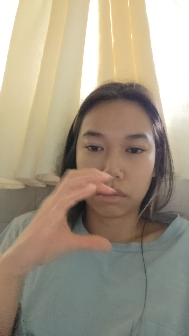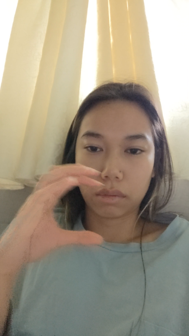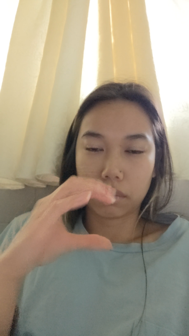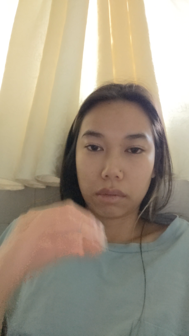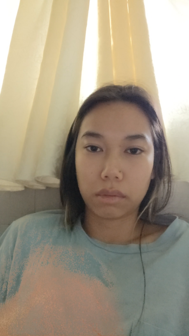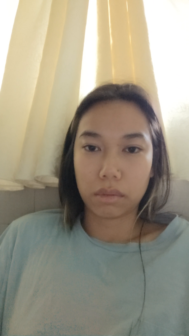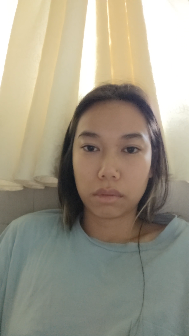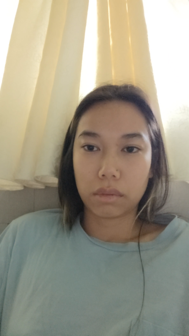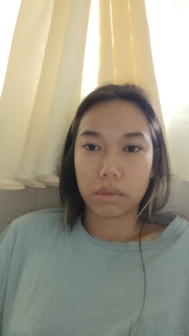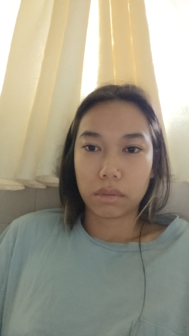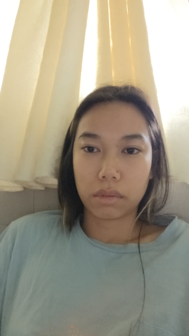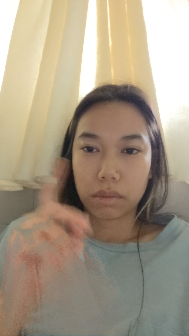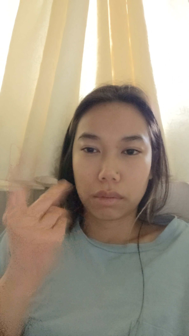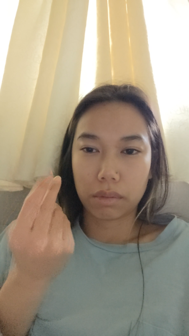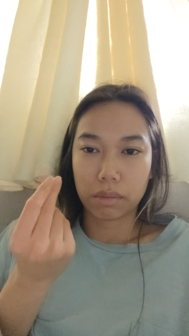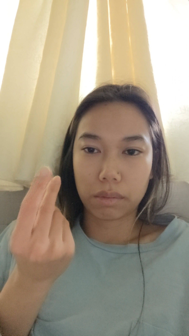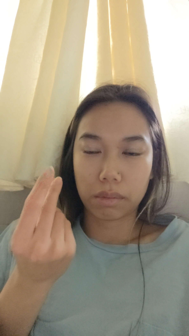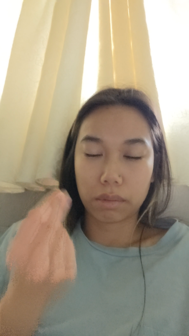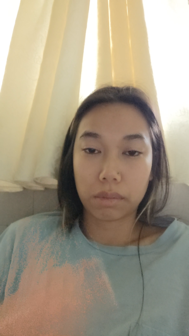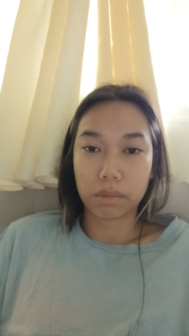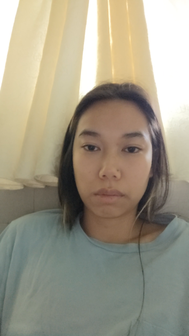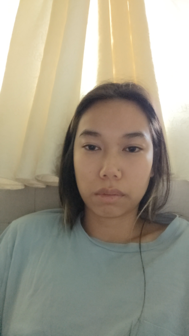do